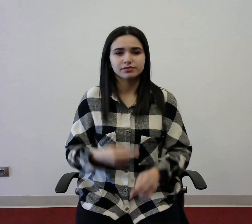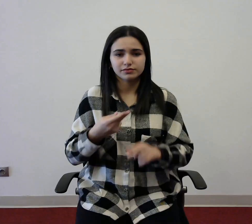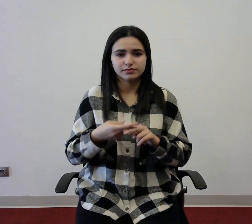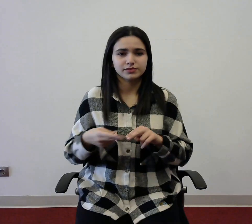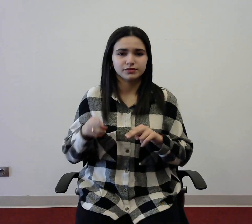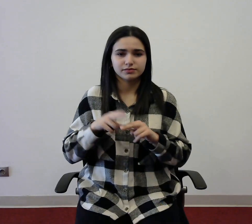bu